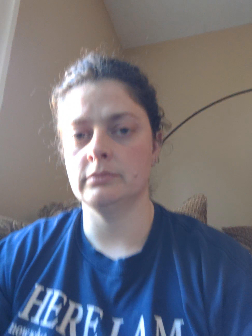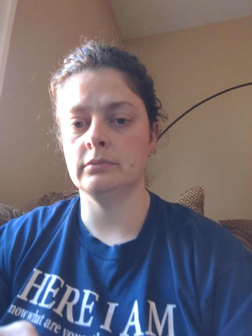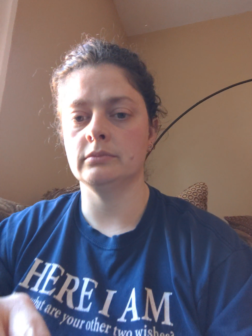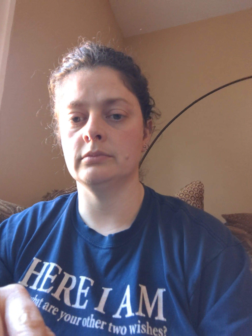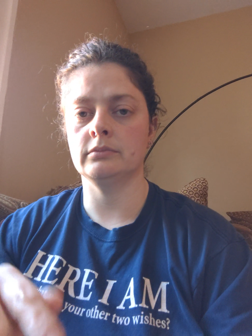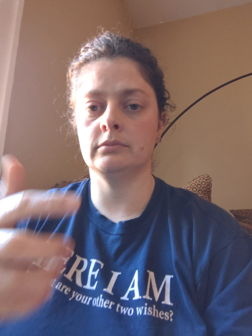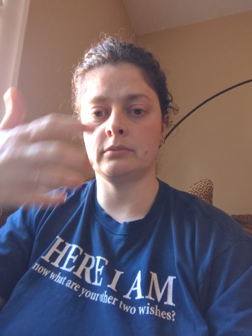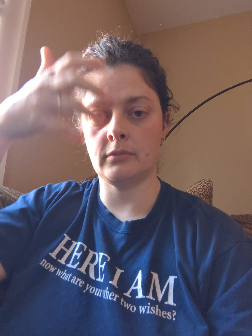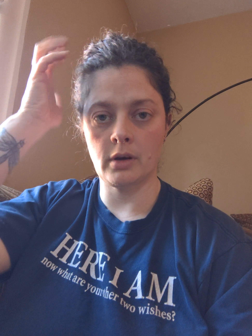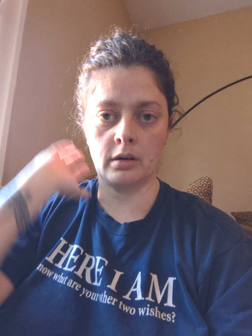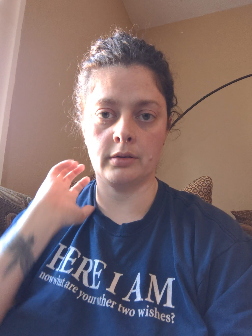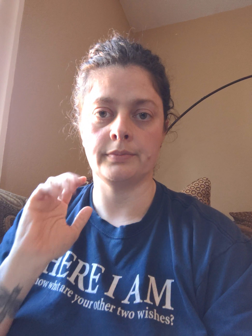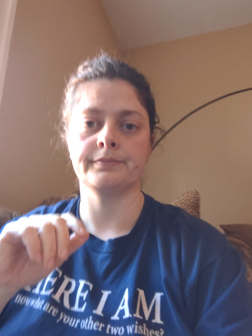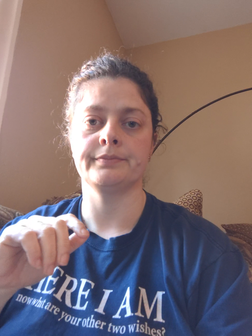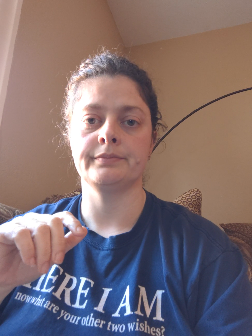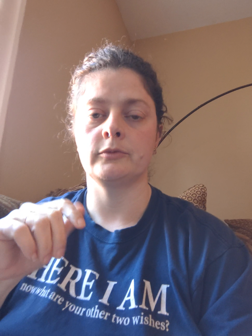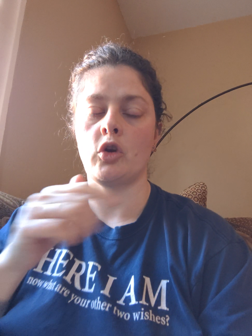lion